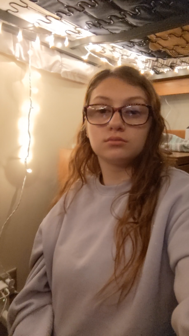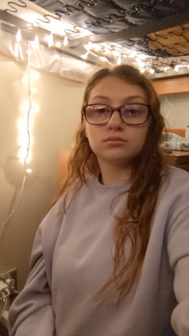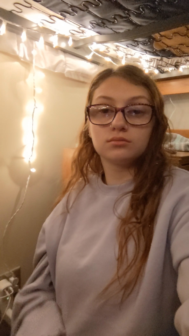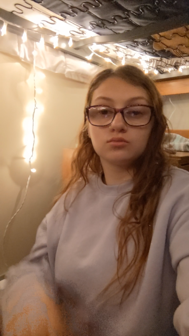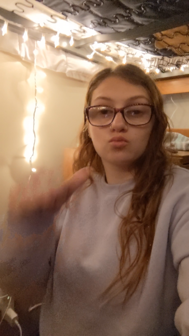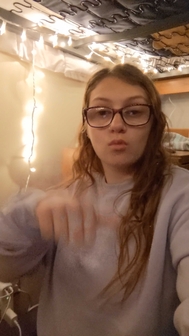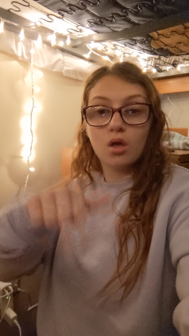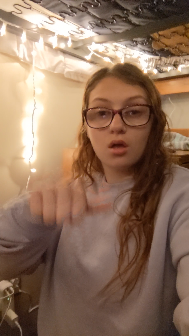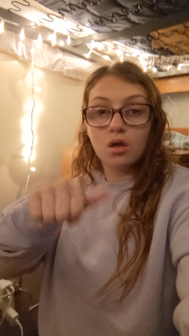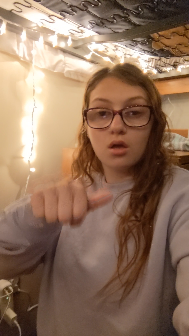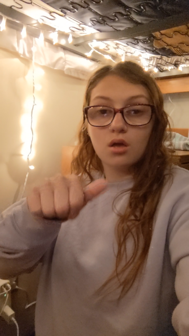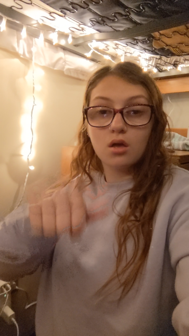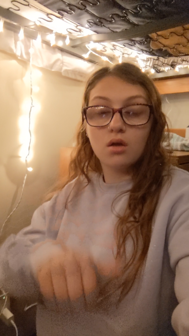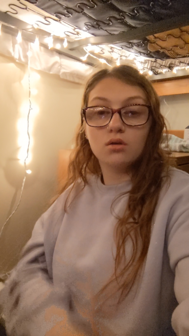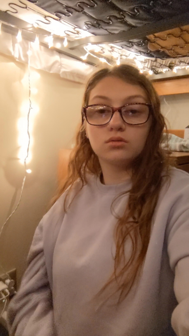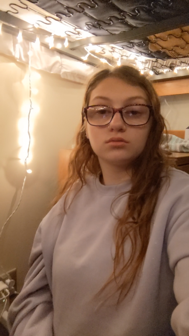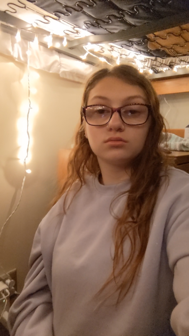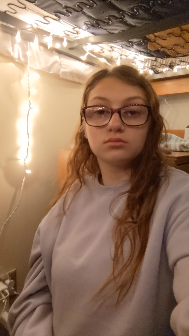rock